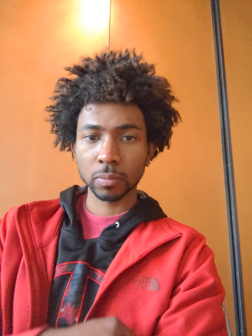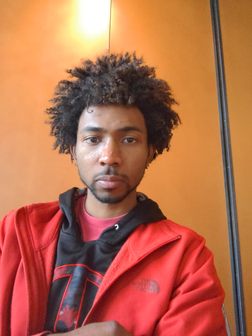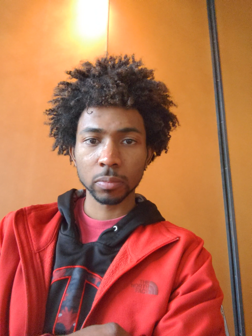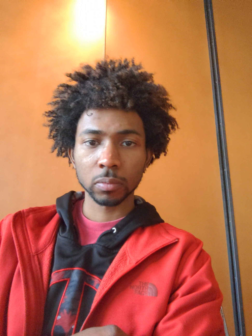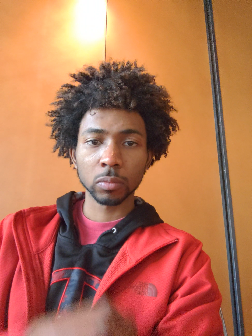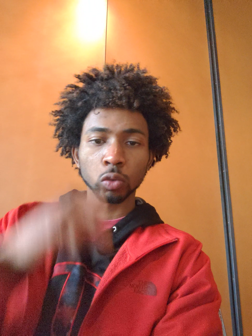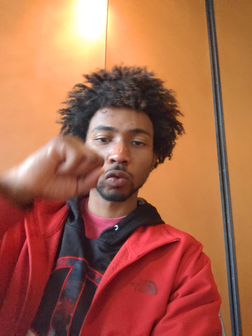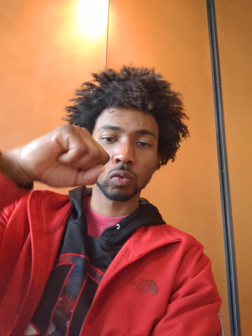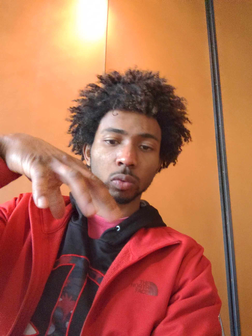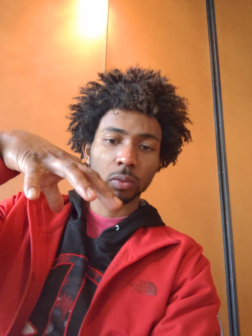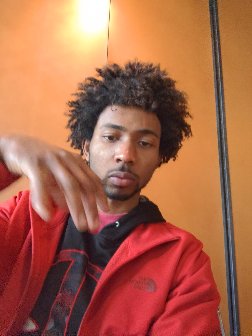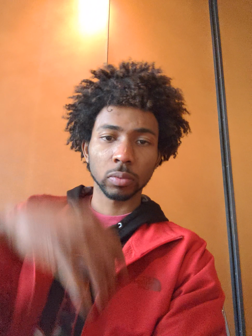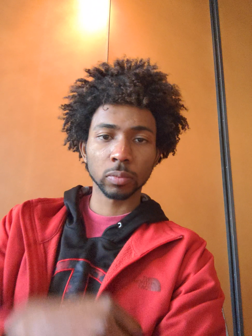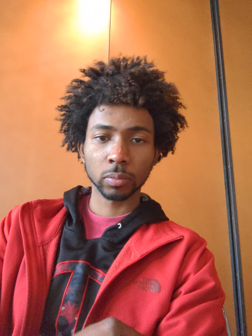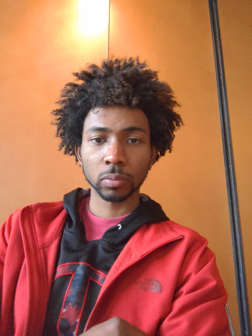drop